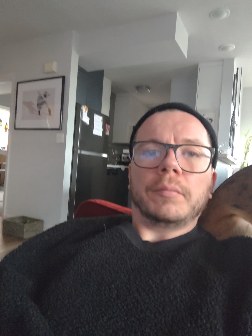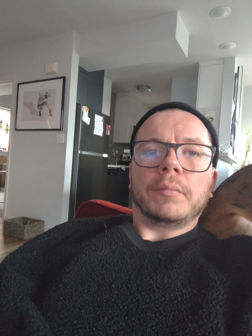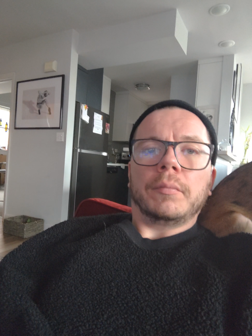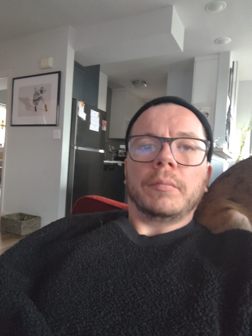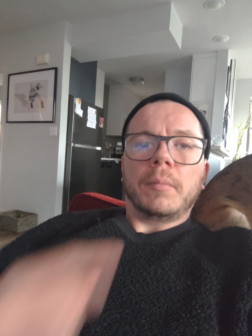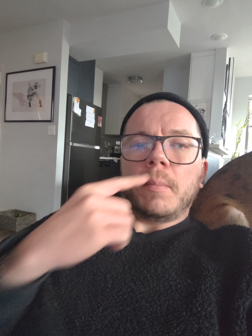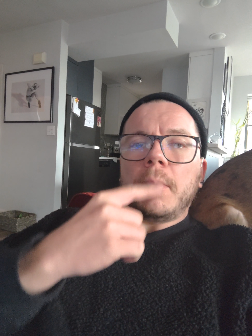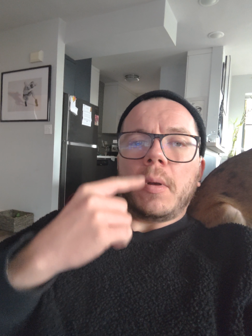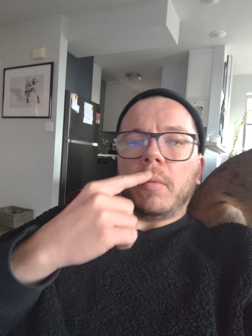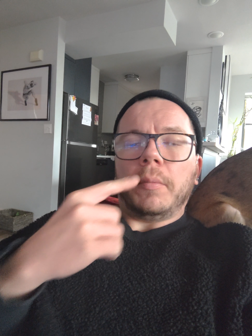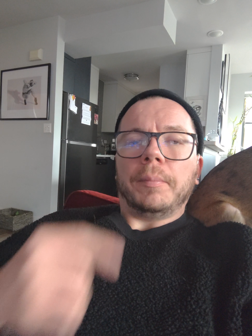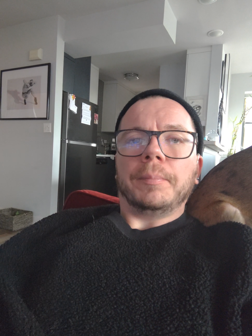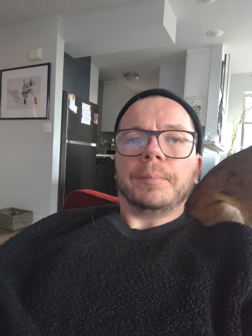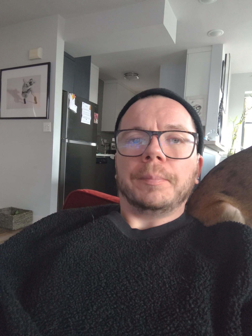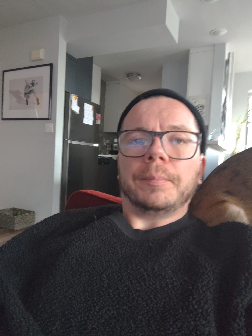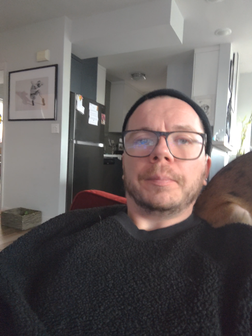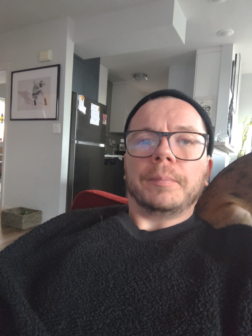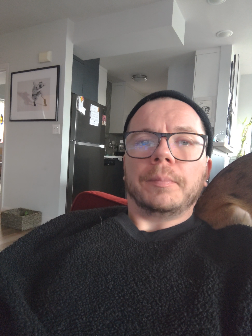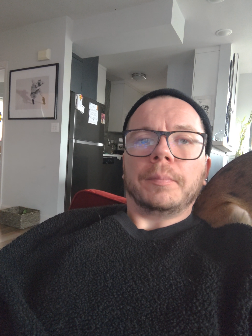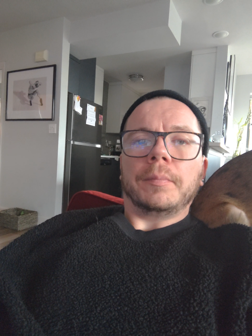mouth